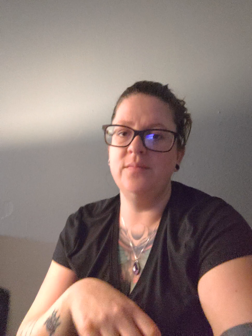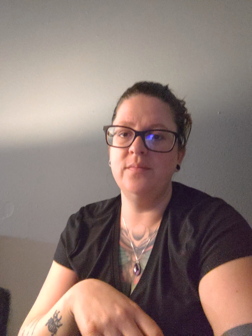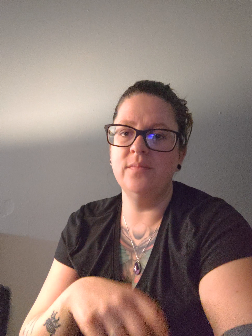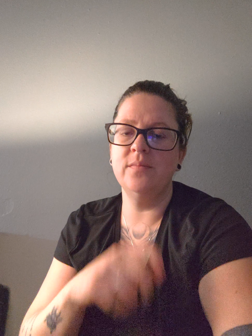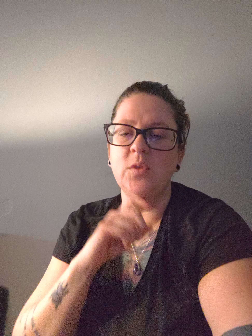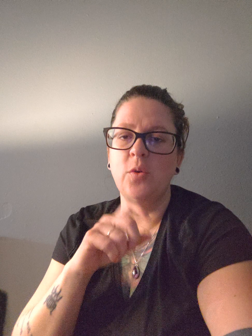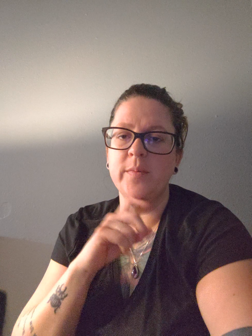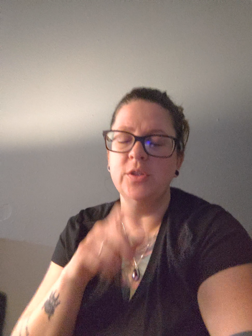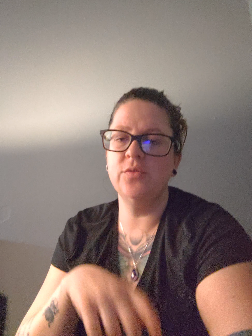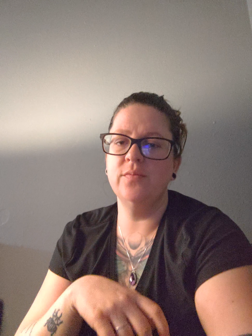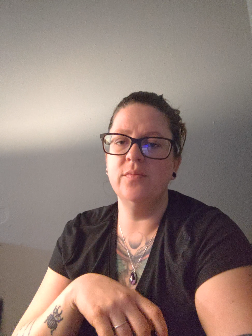garbage